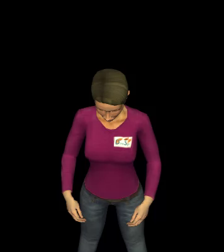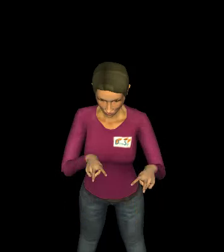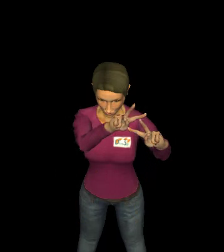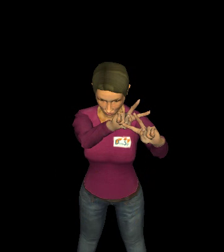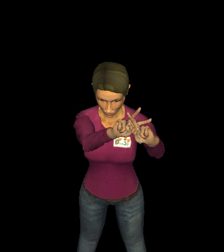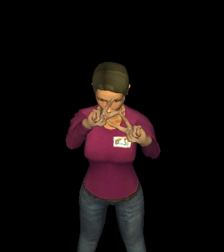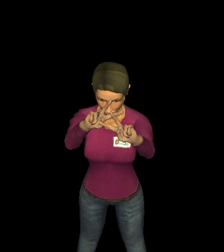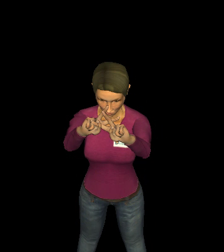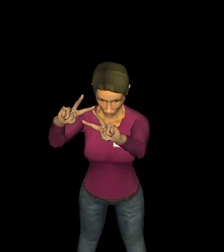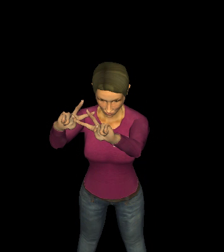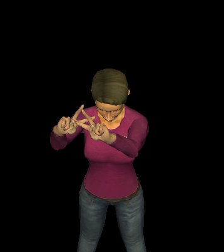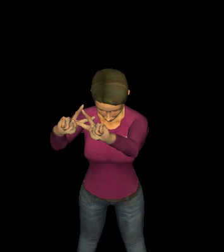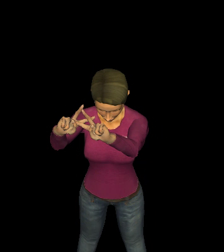نجمة